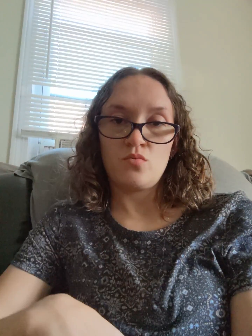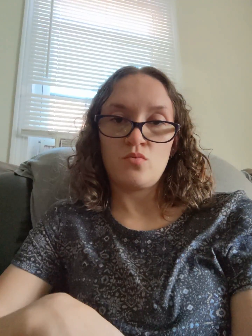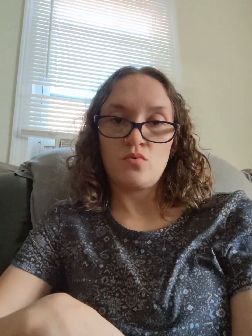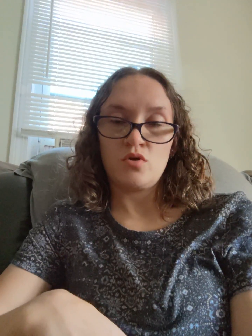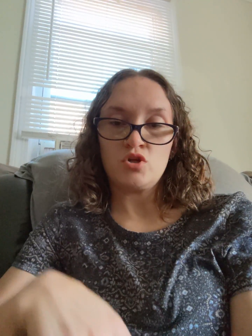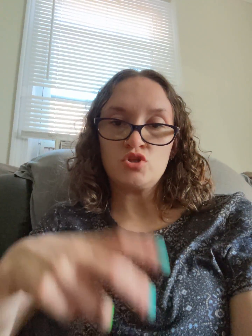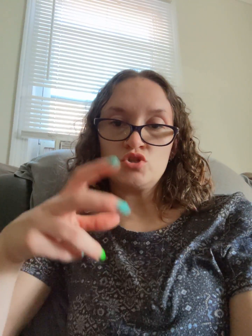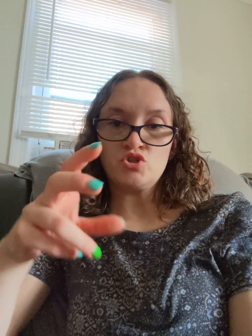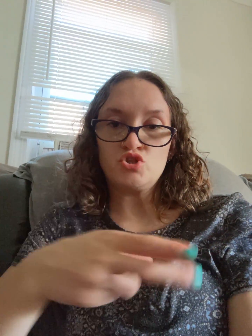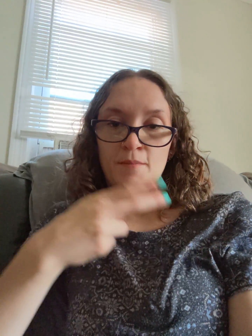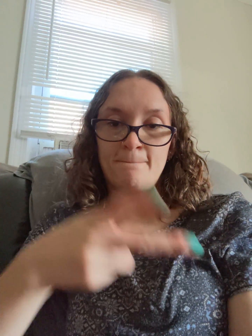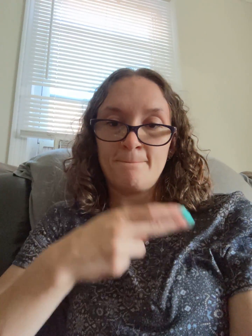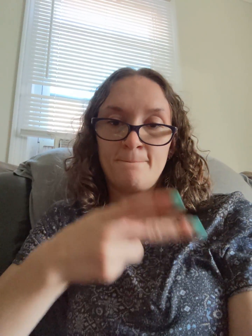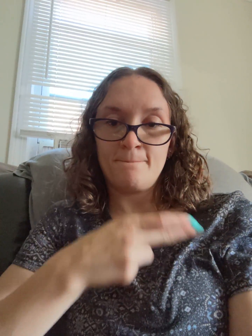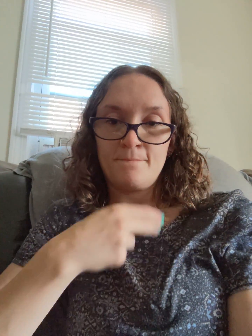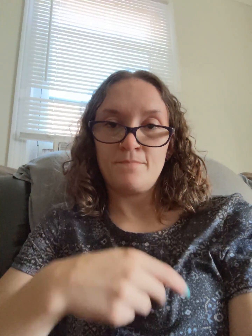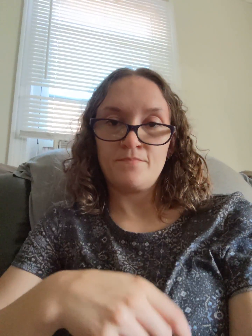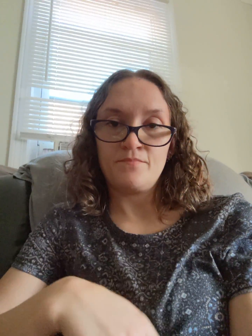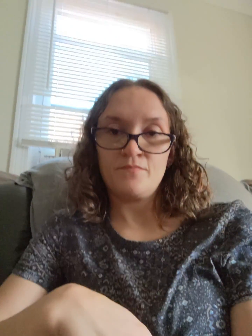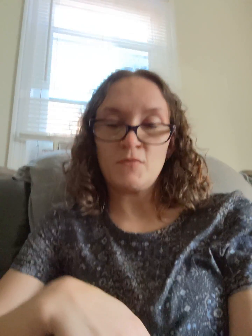sheep